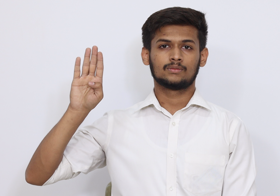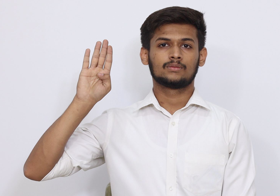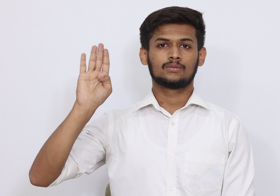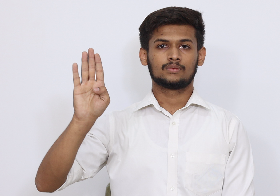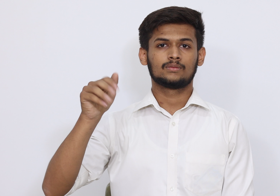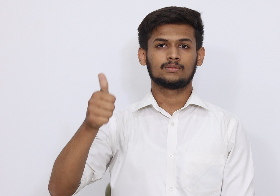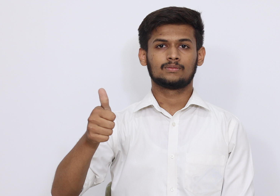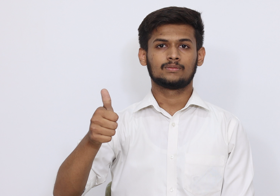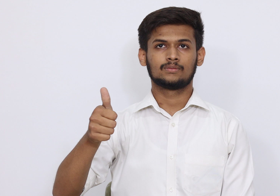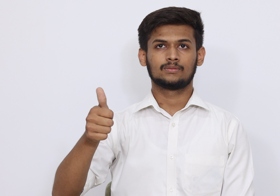best